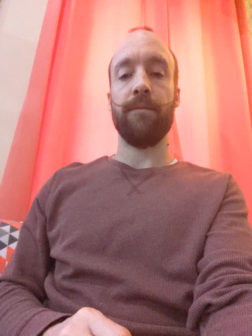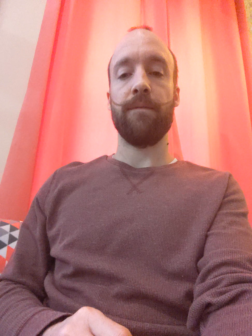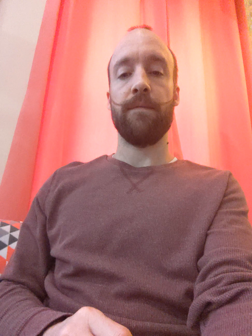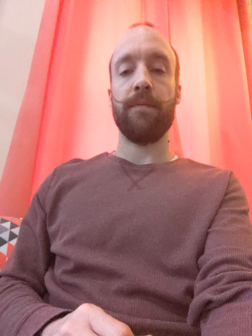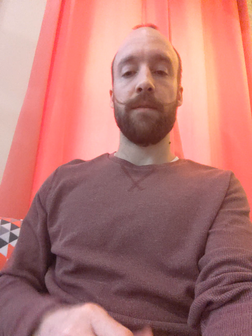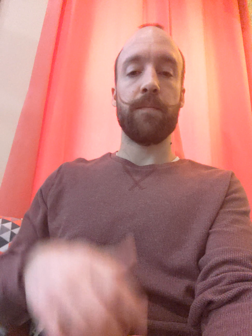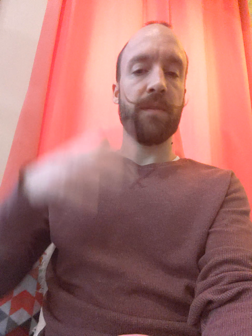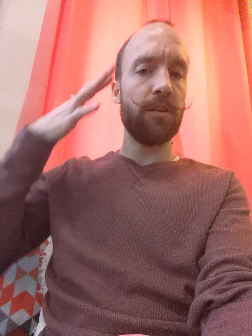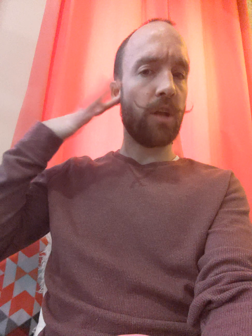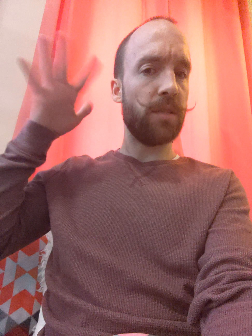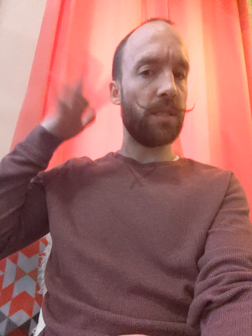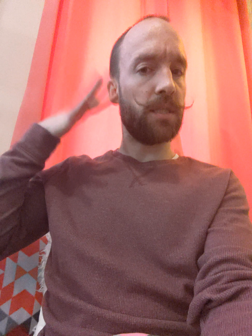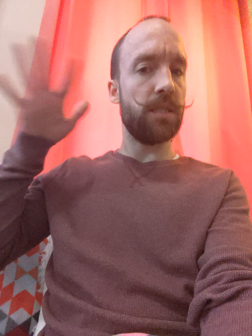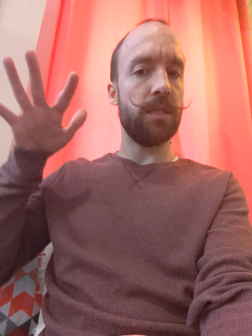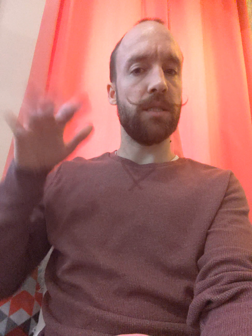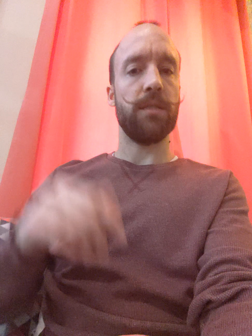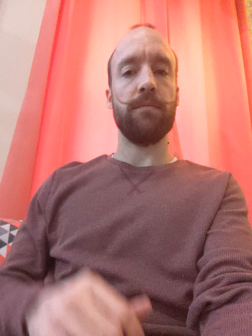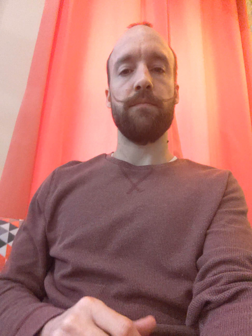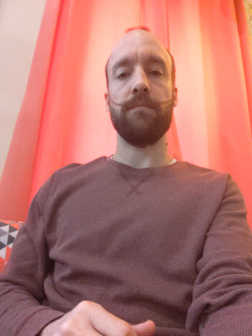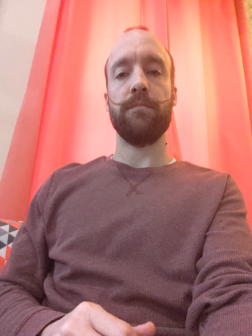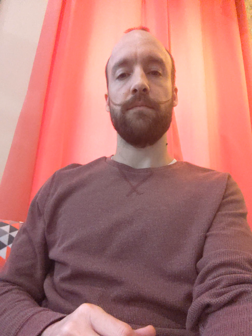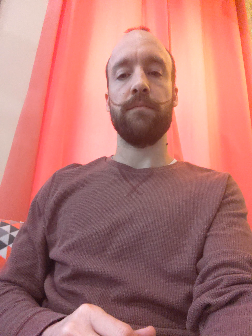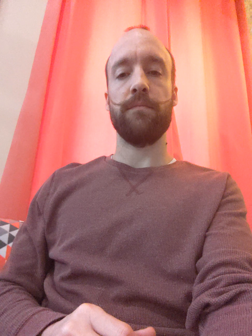noisy